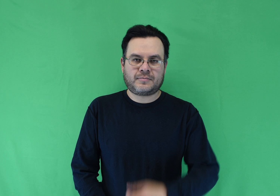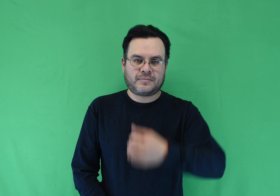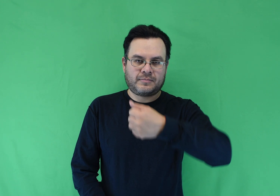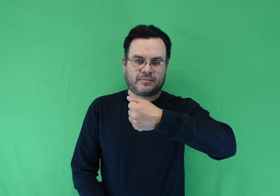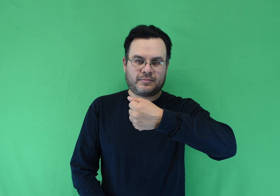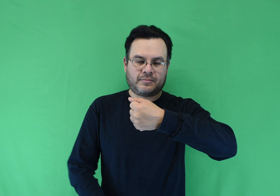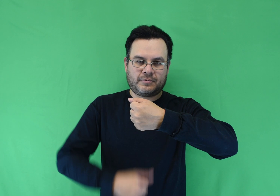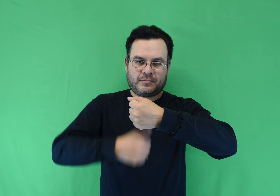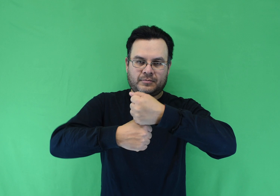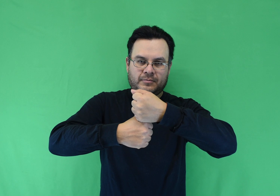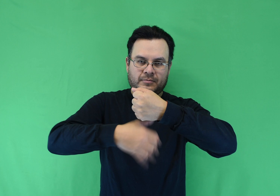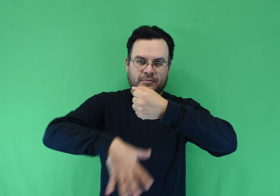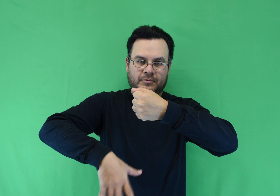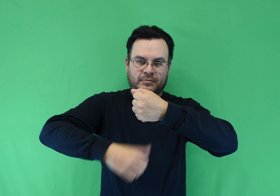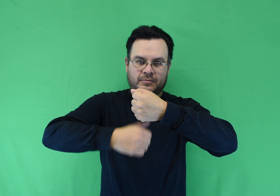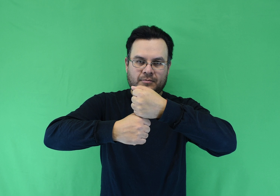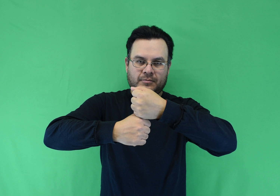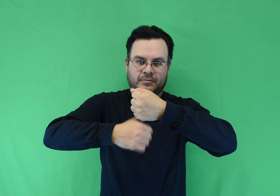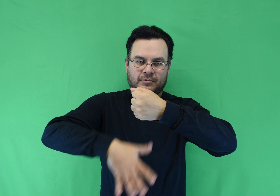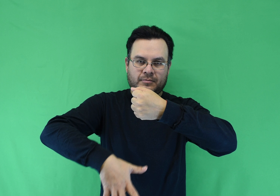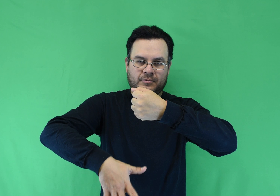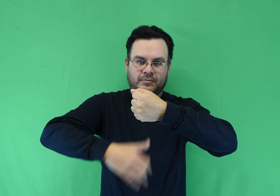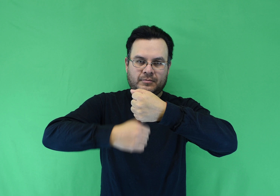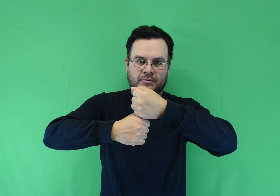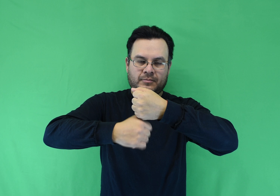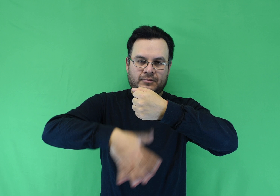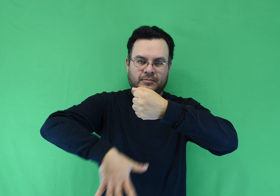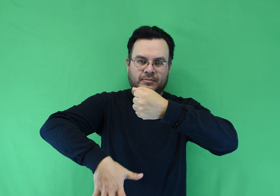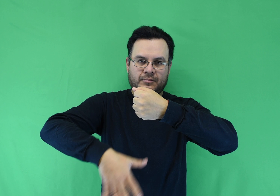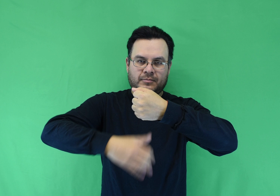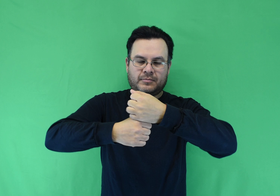diarrea